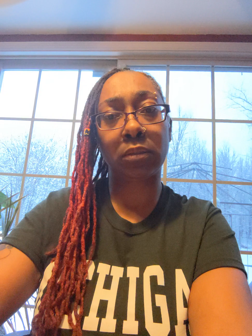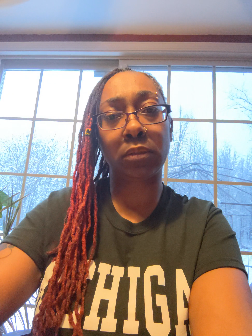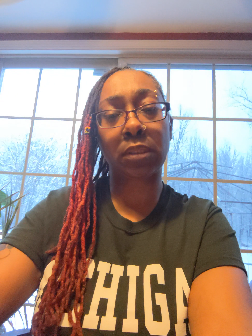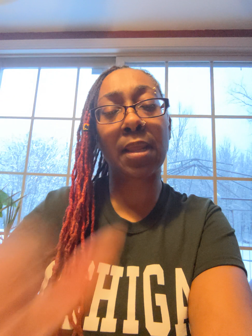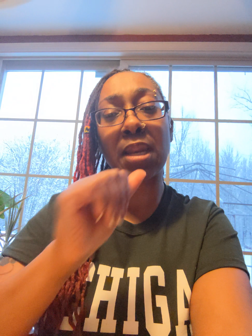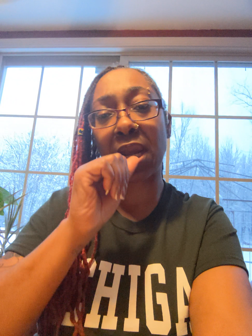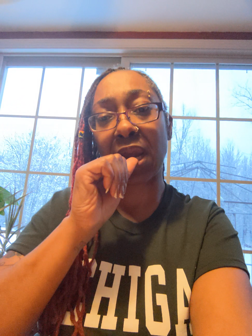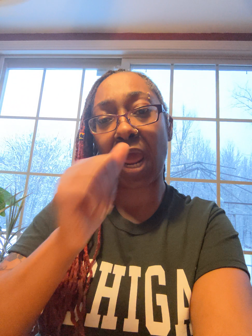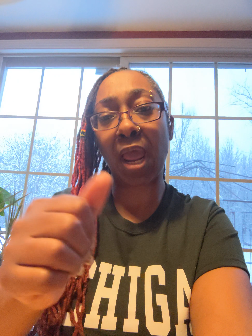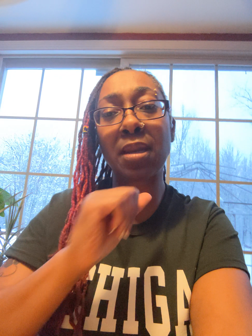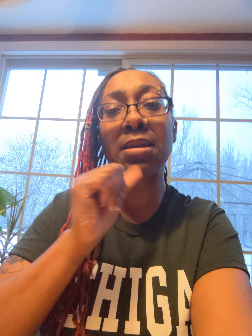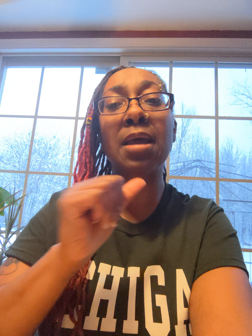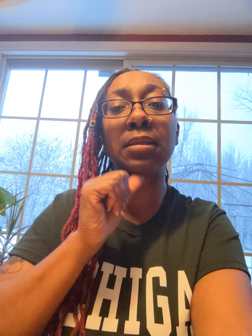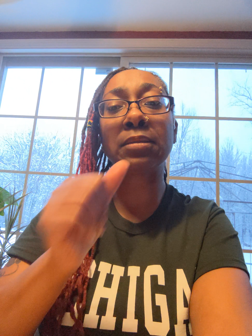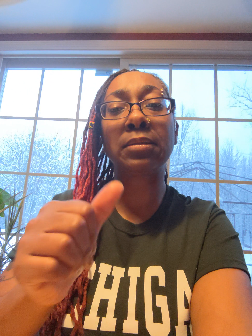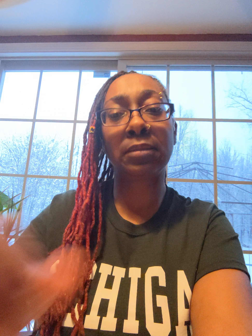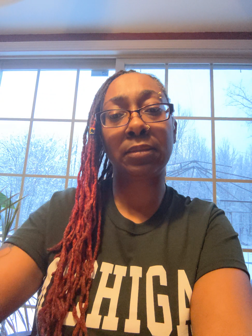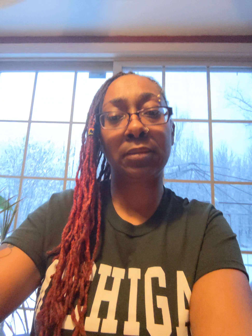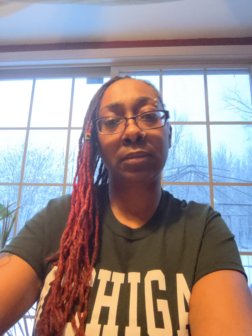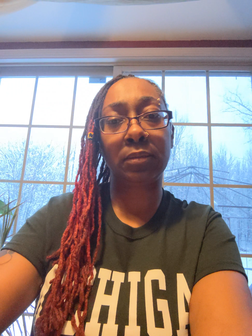not